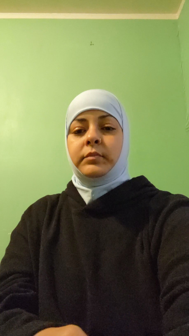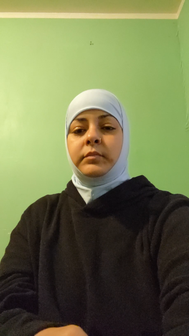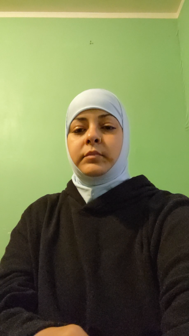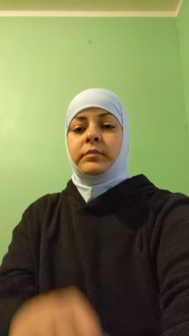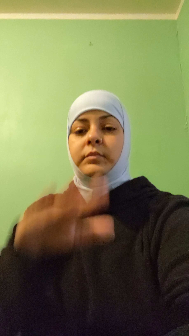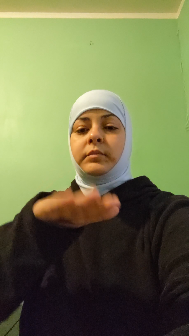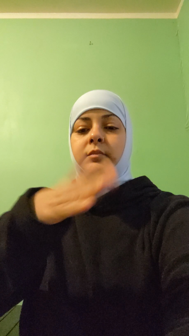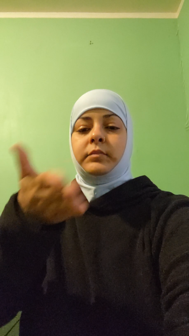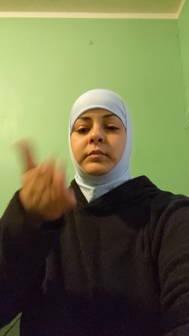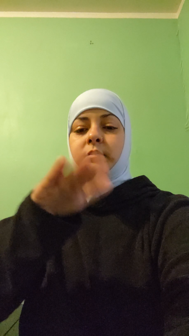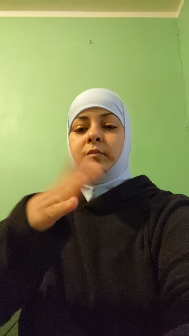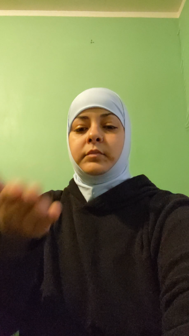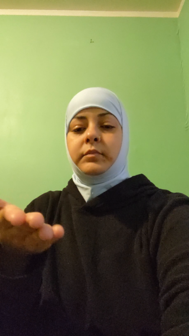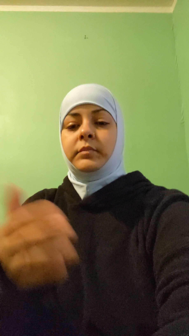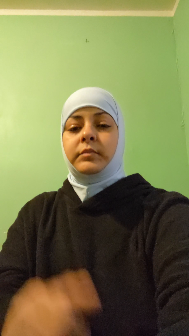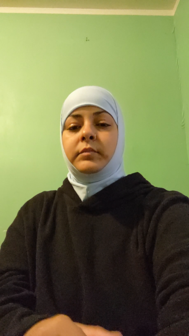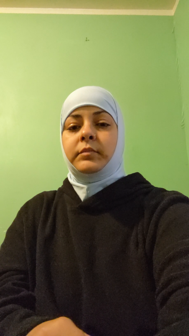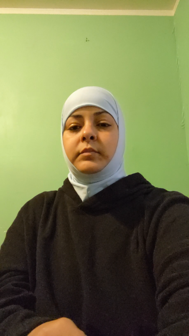kitchen